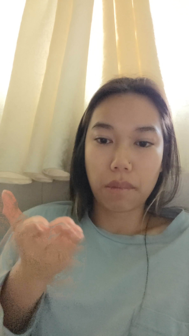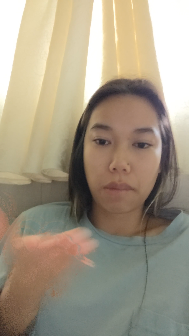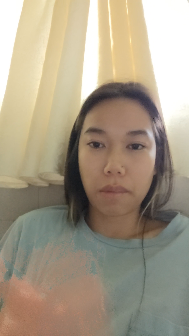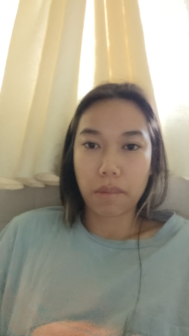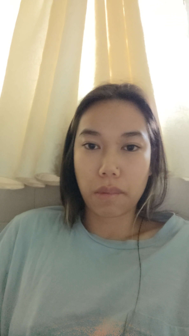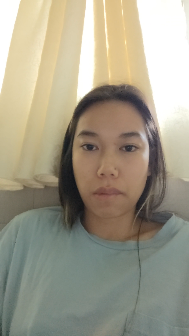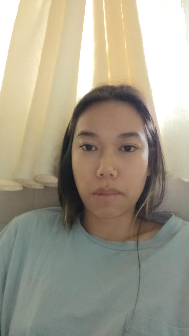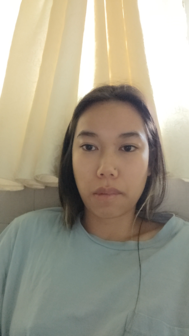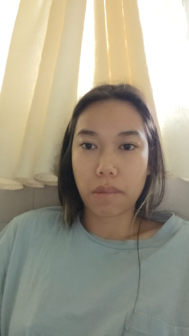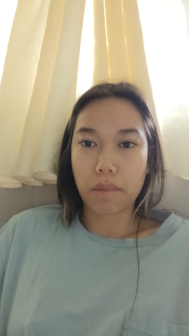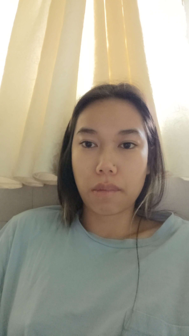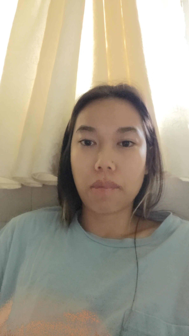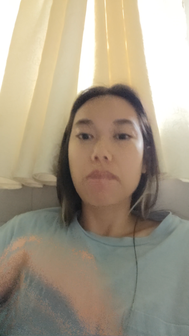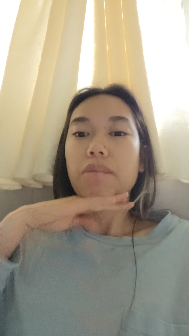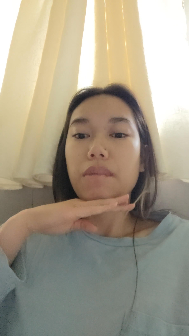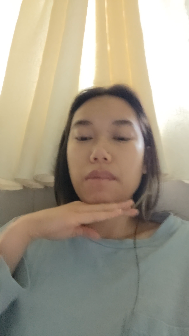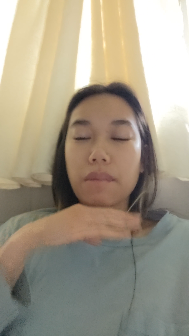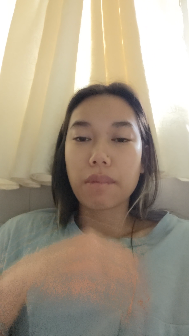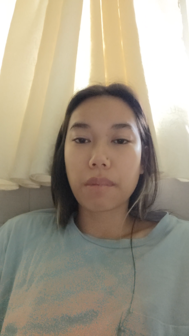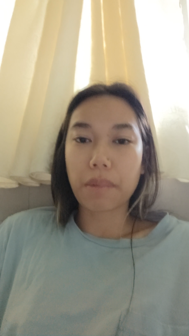full